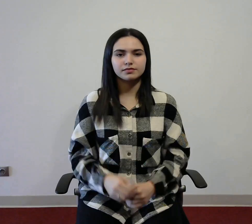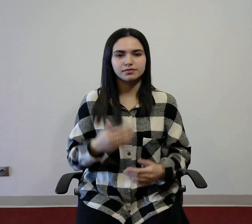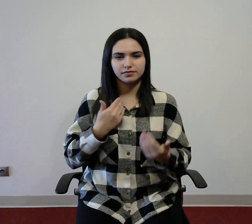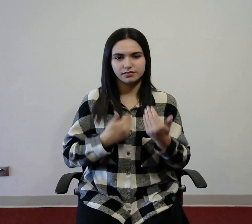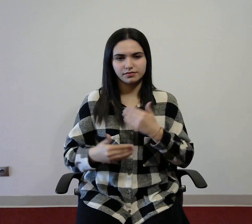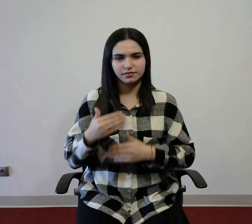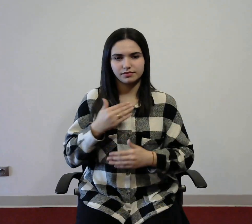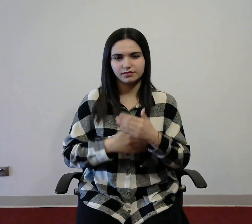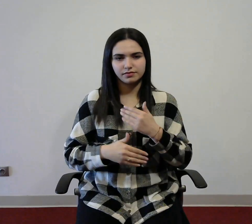əlil